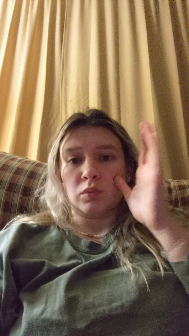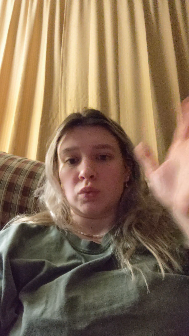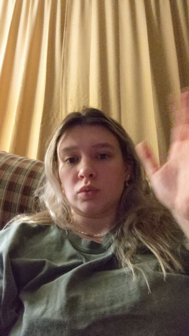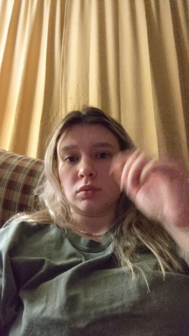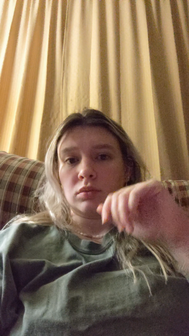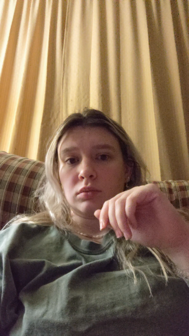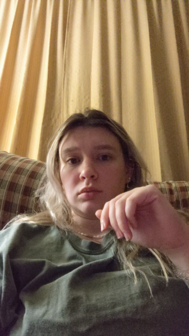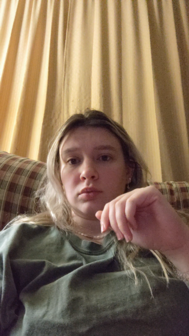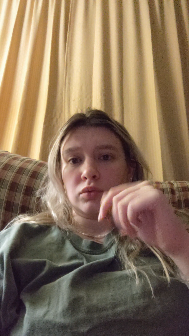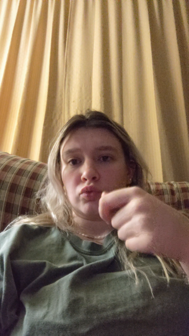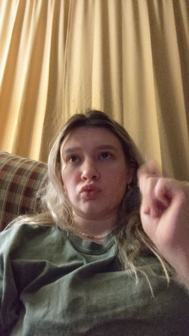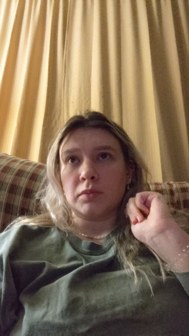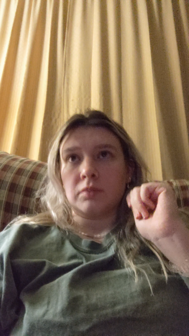rip